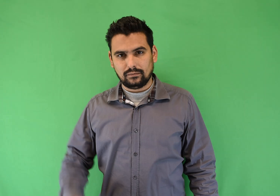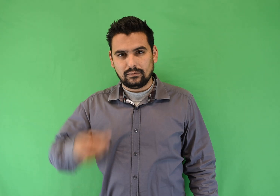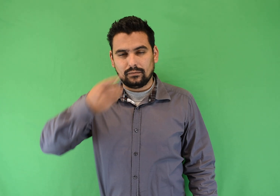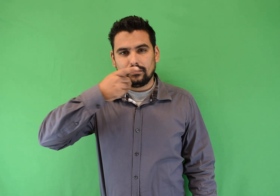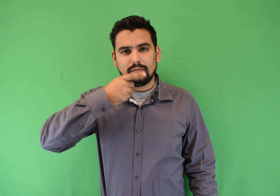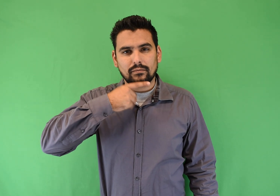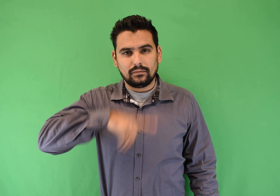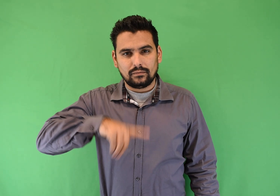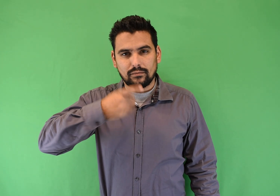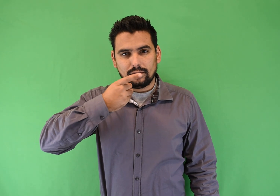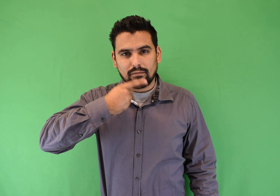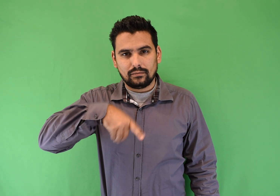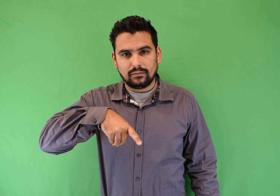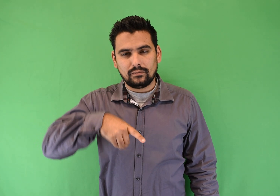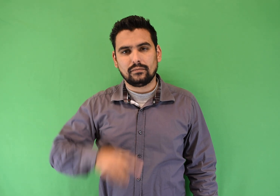diabetes